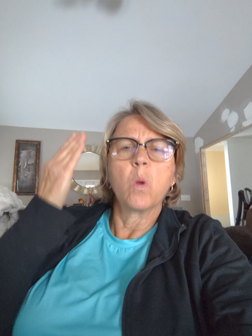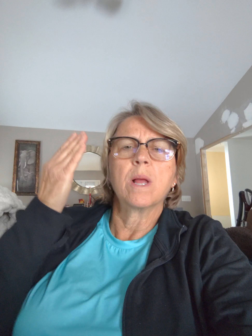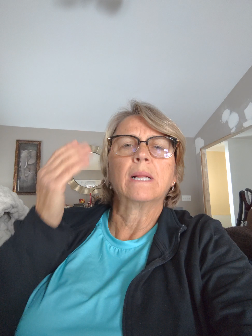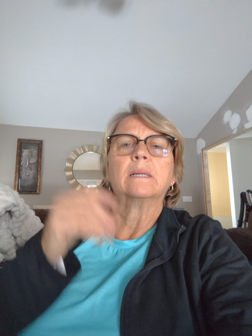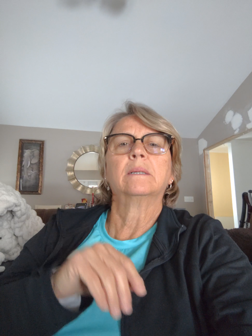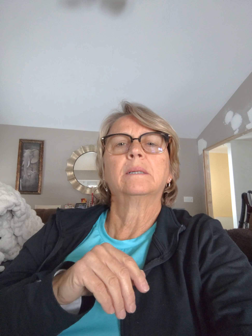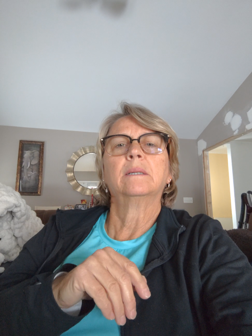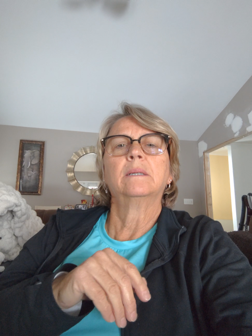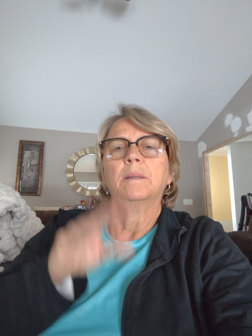morning